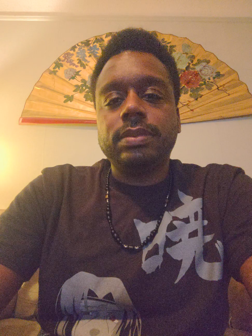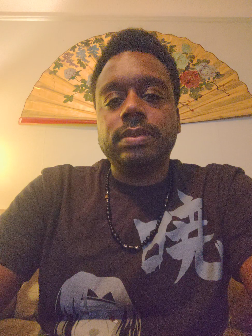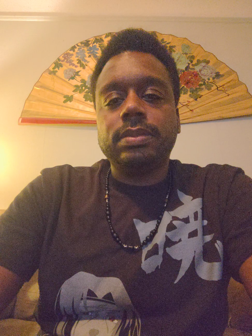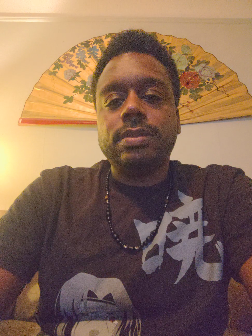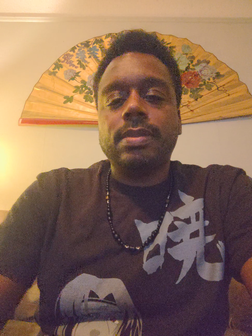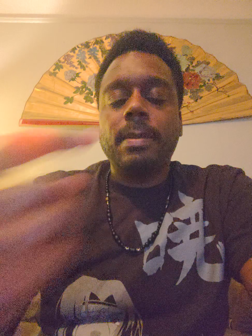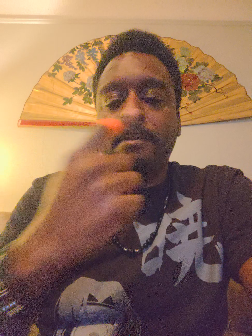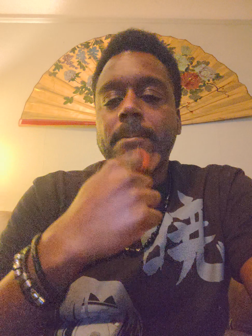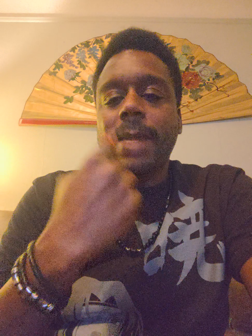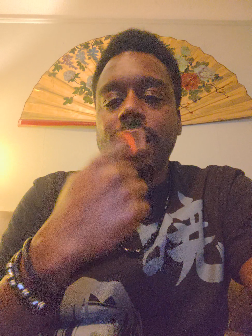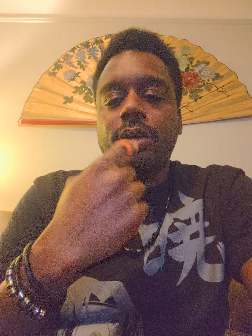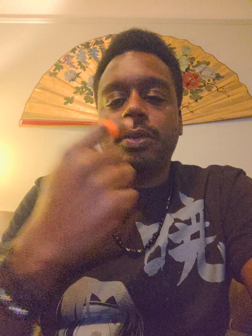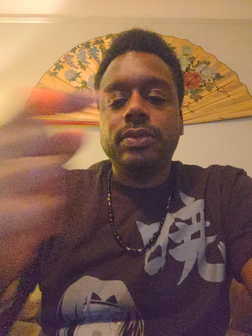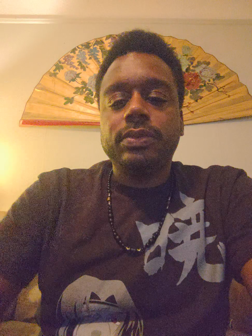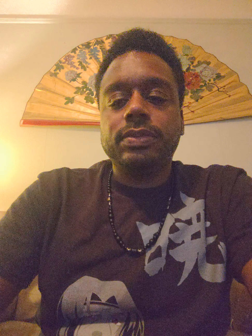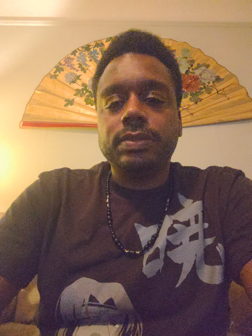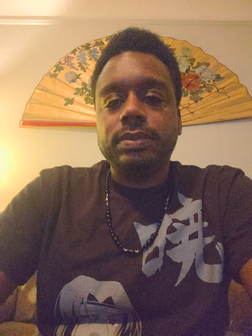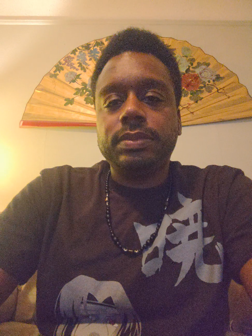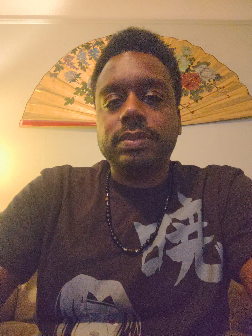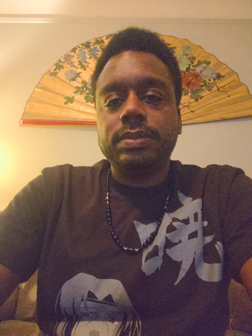mouth